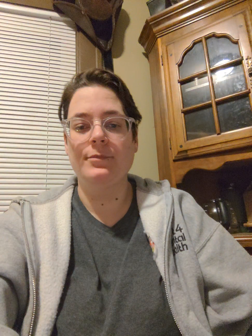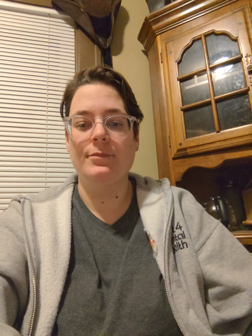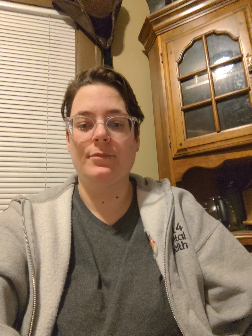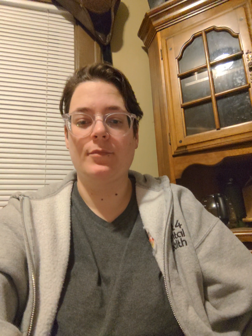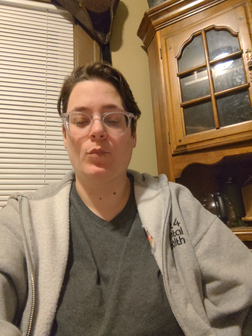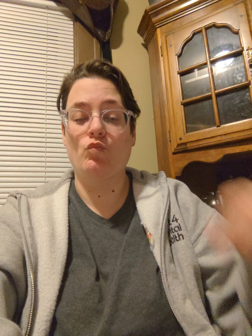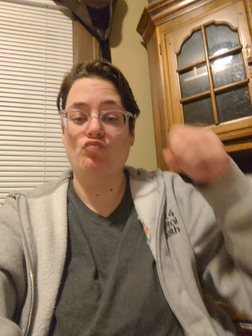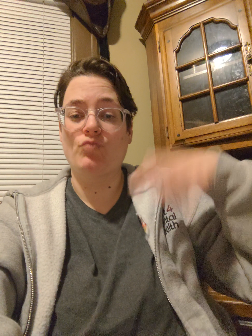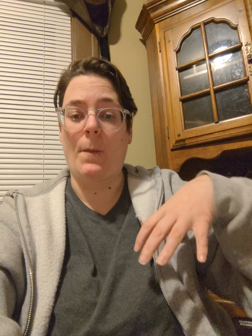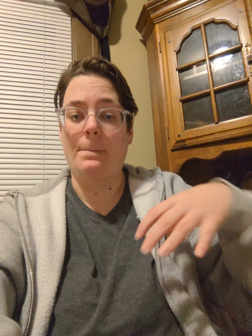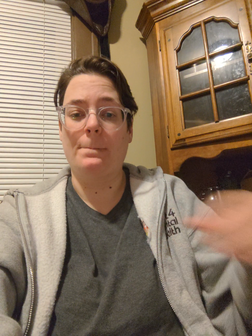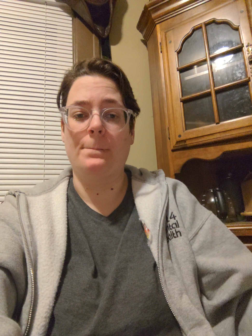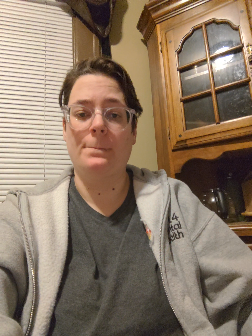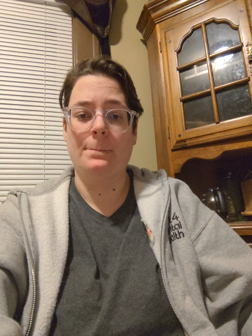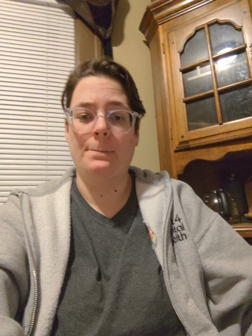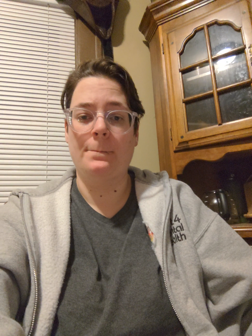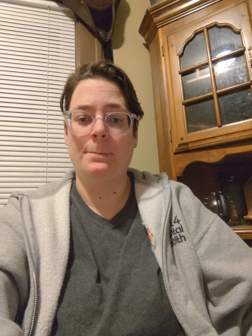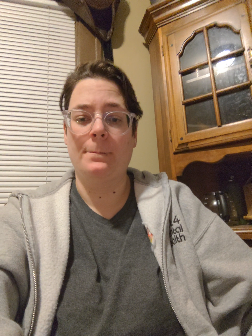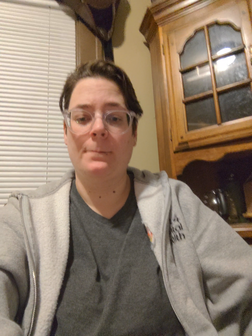drop